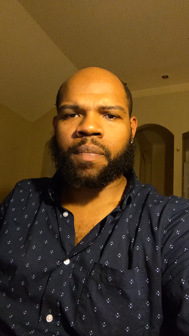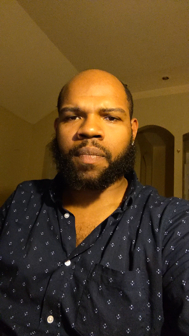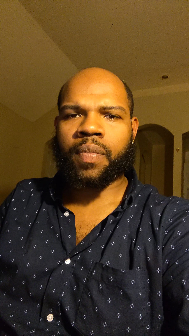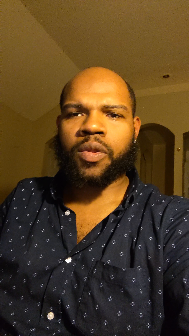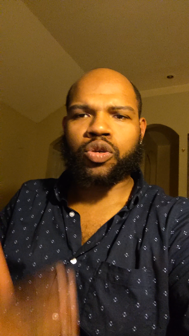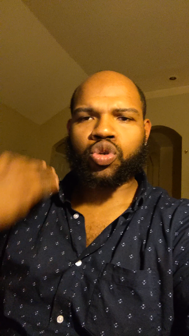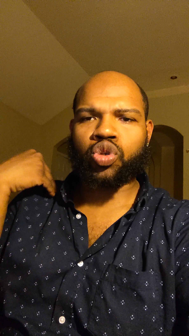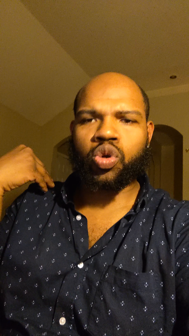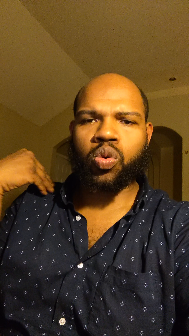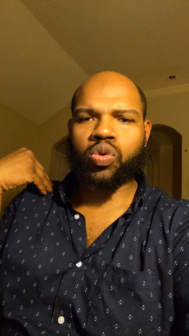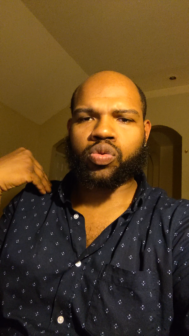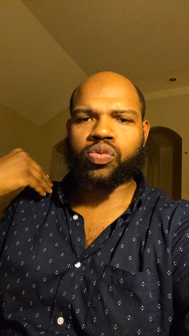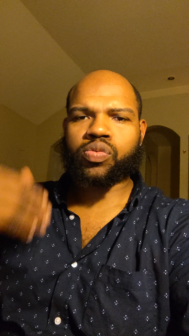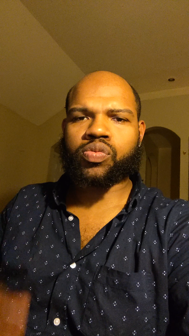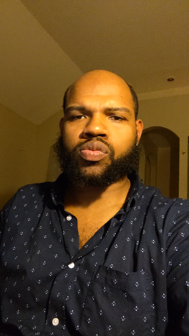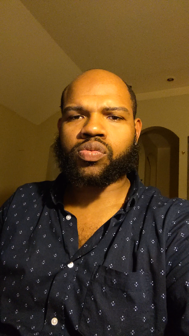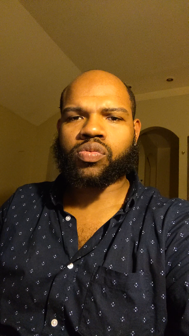shoulder